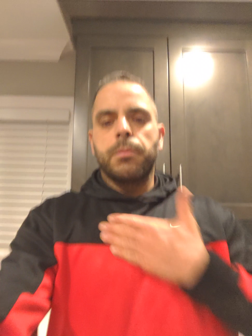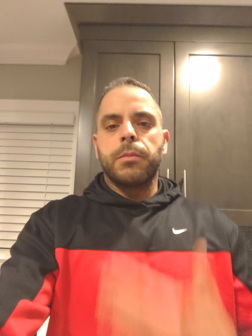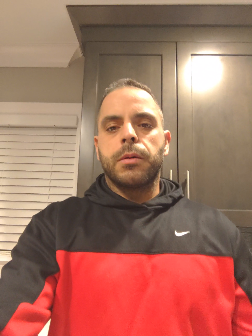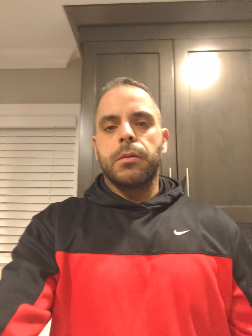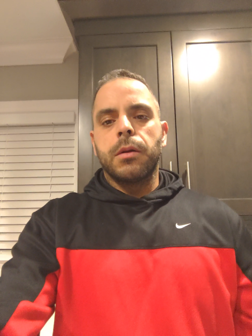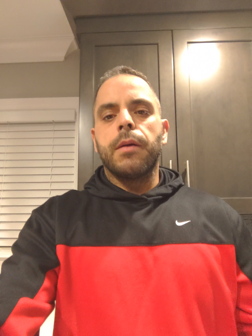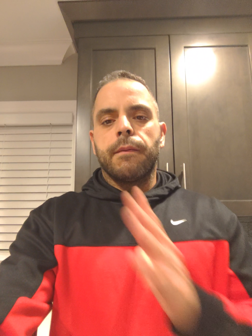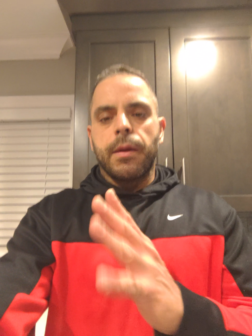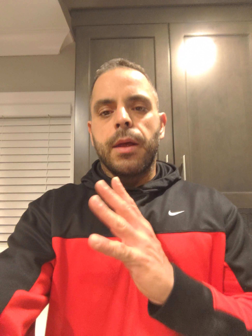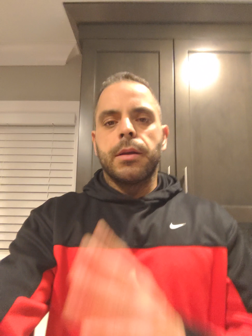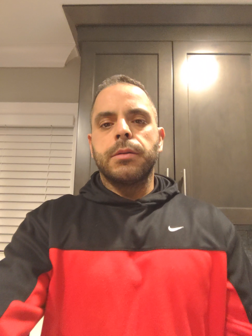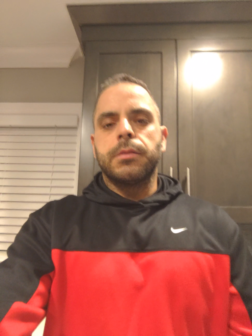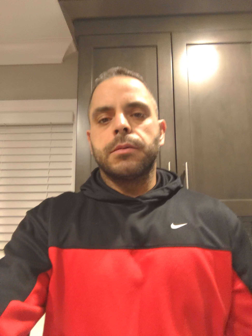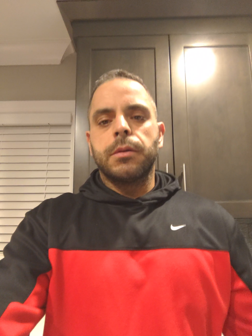fine